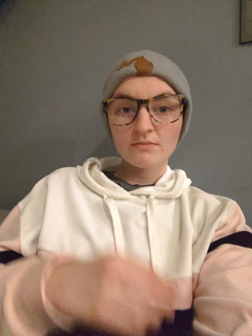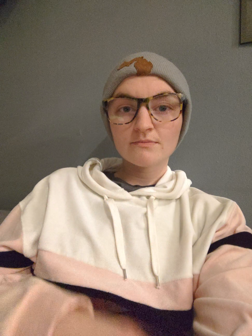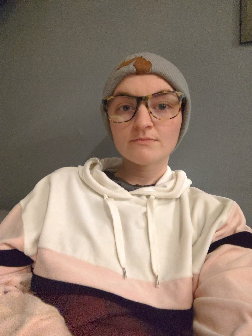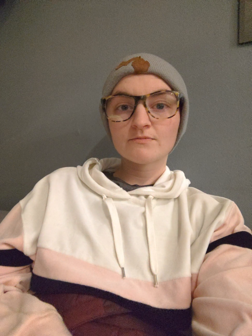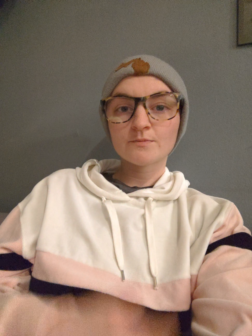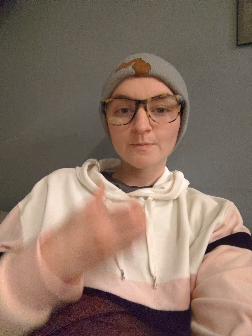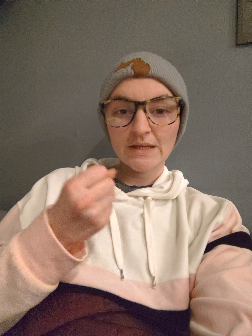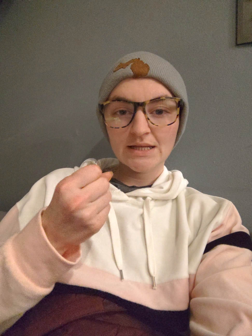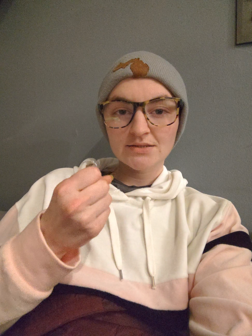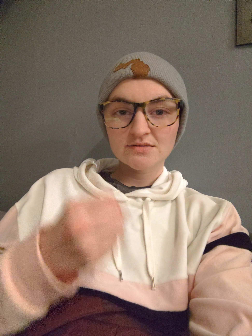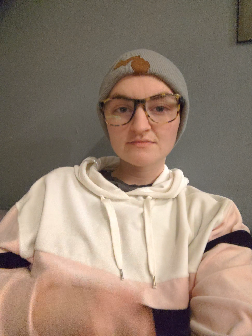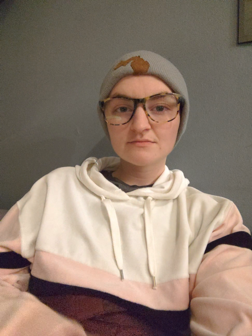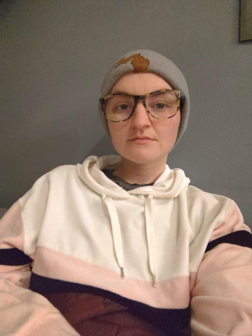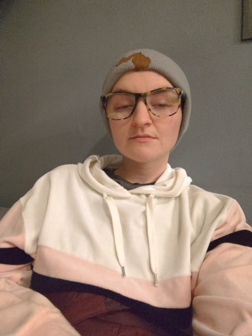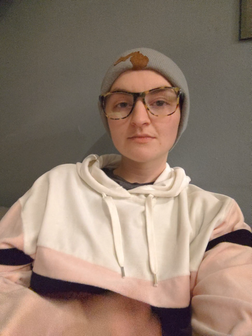milk